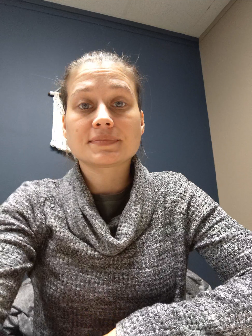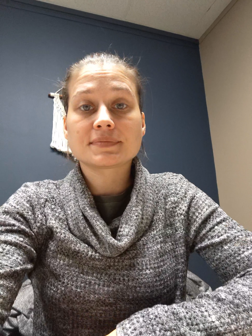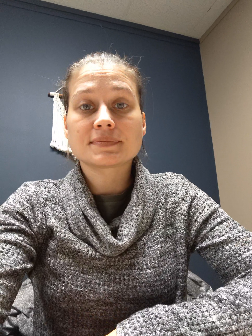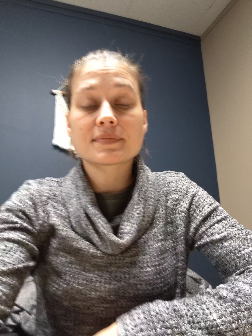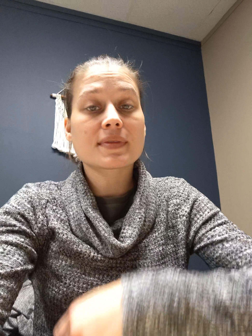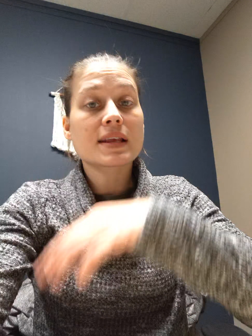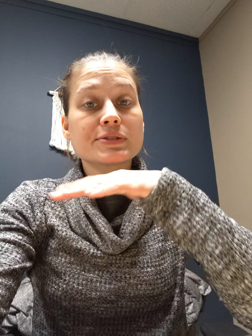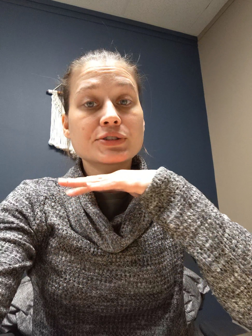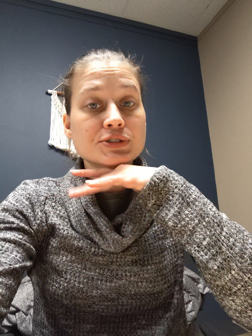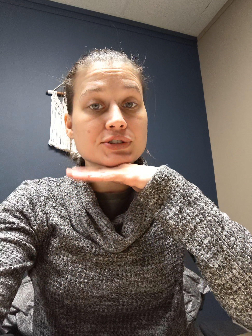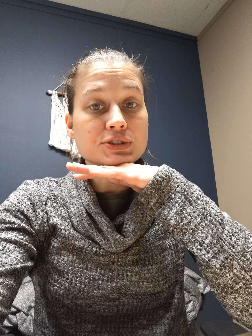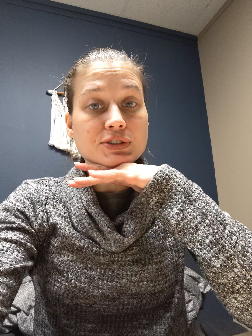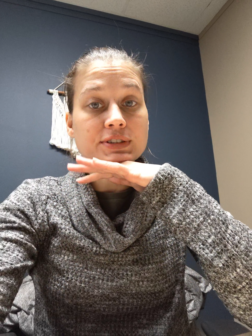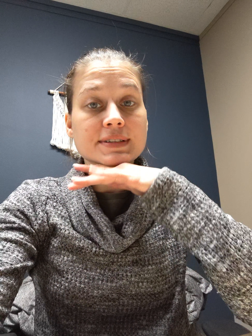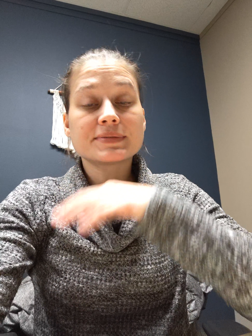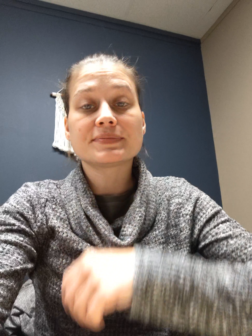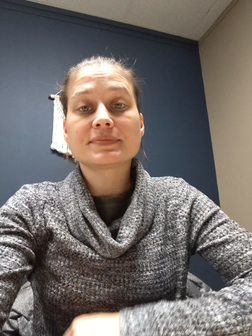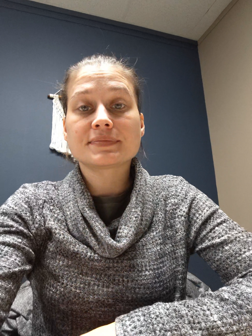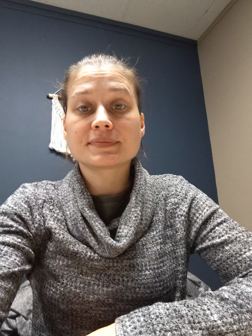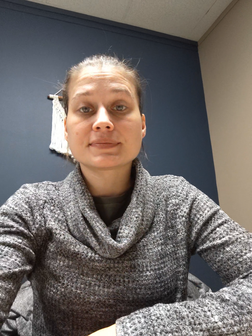dirty